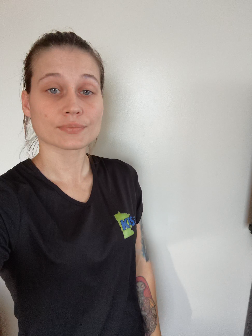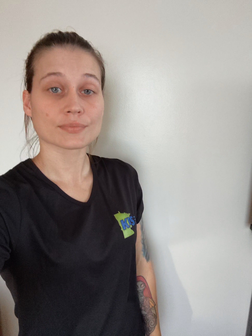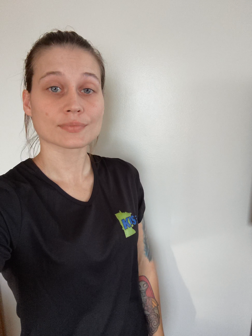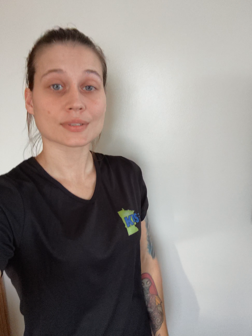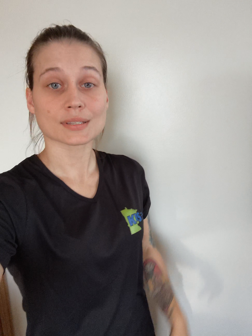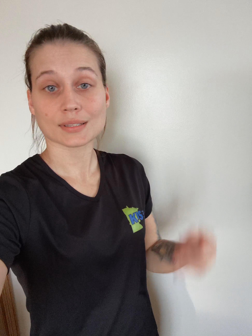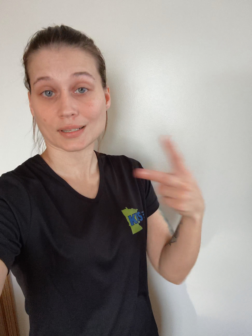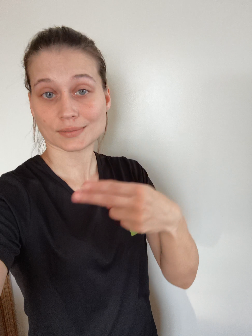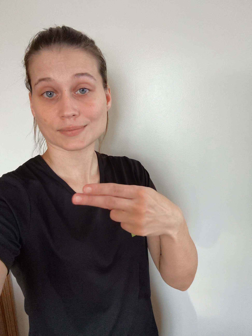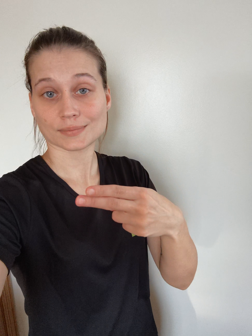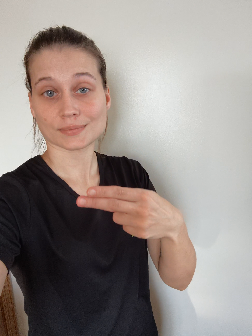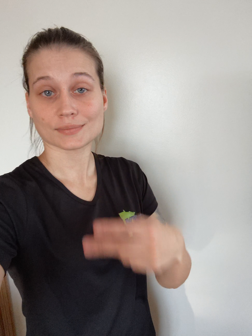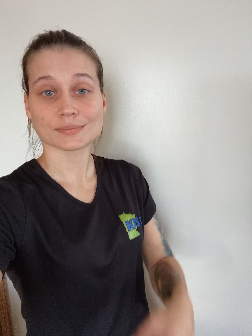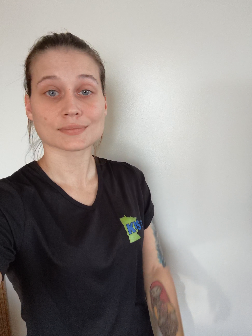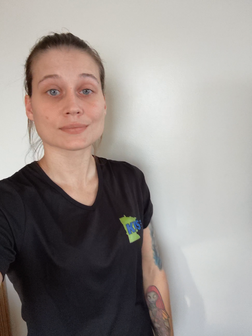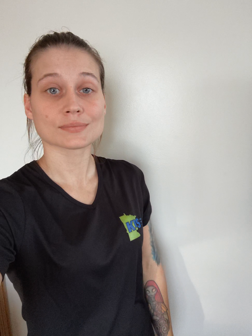cut